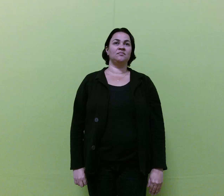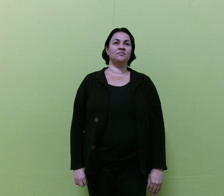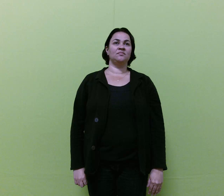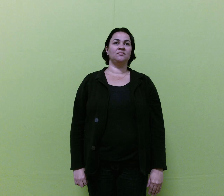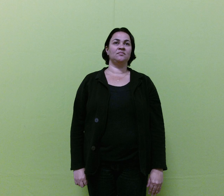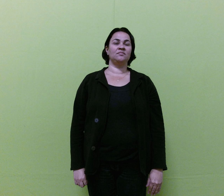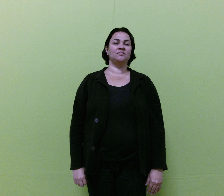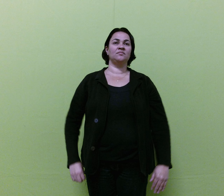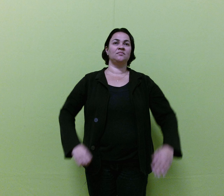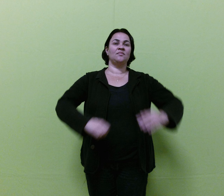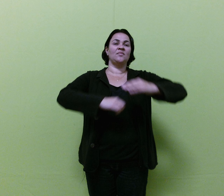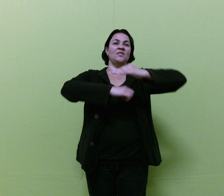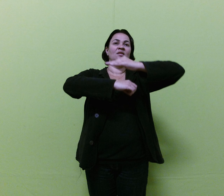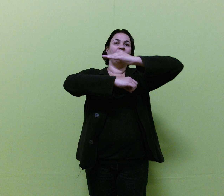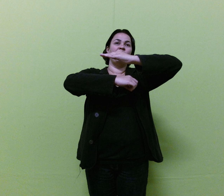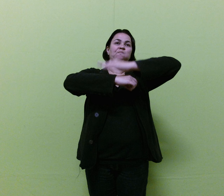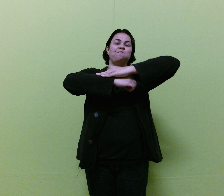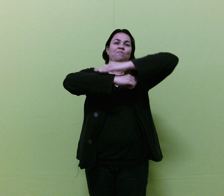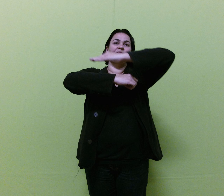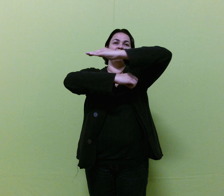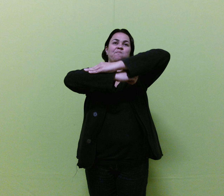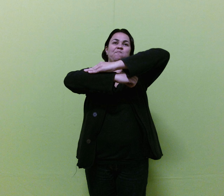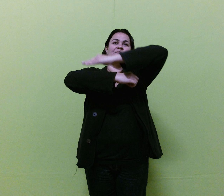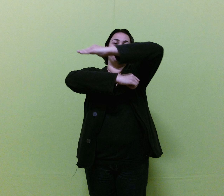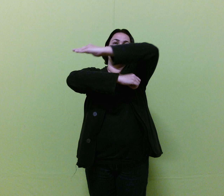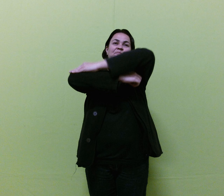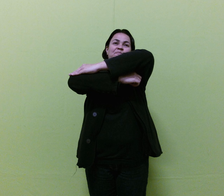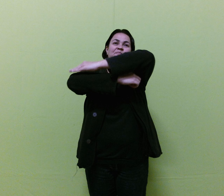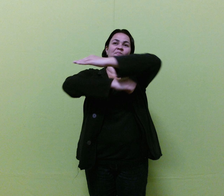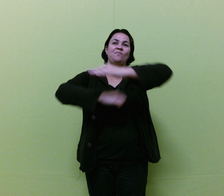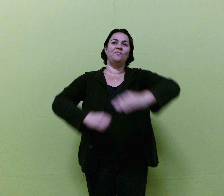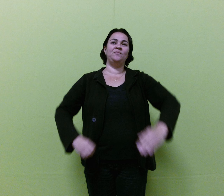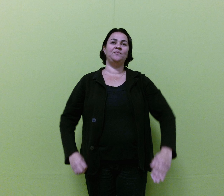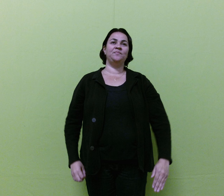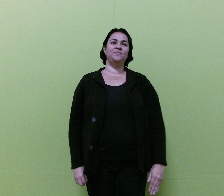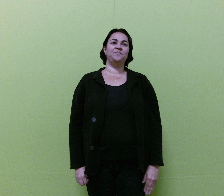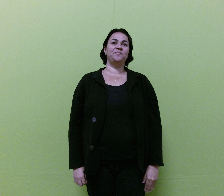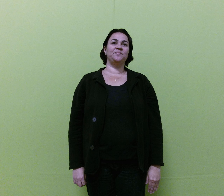sapo